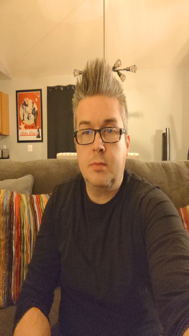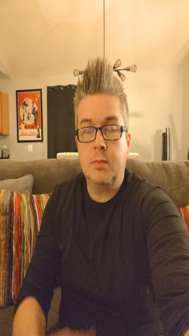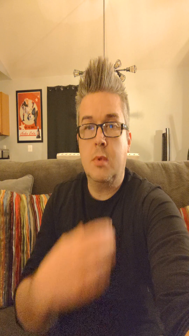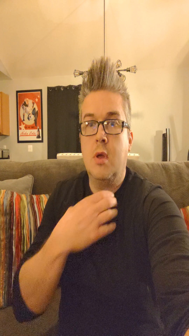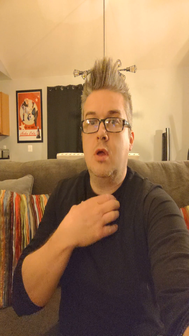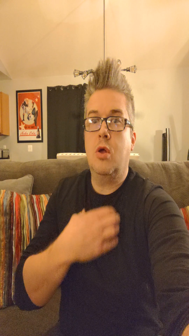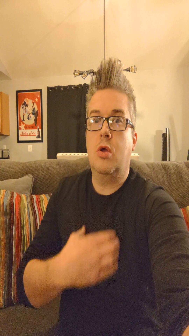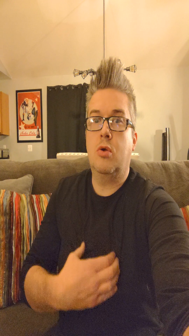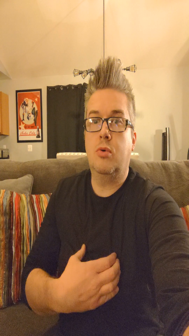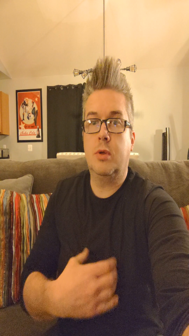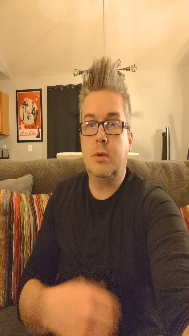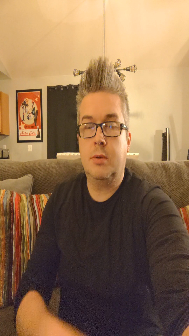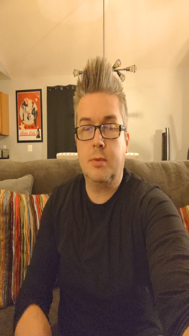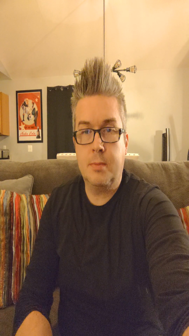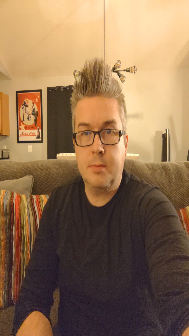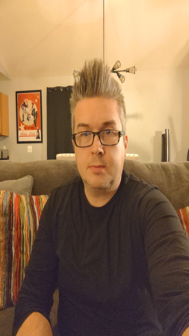hungry